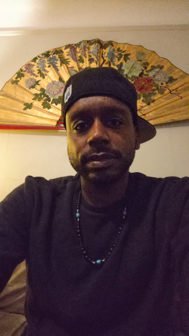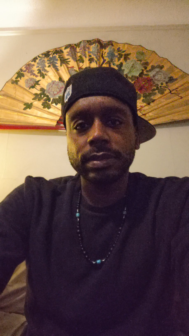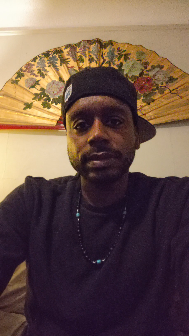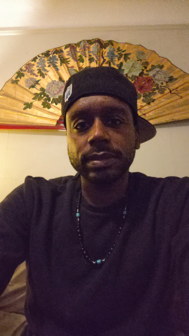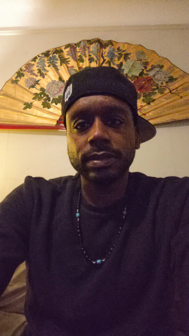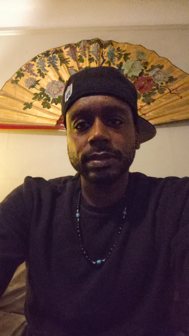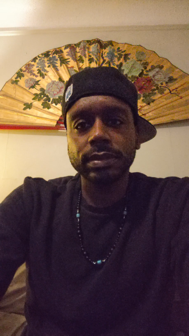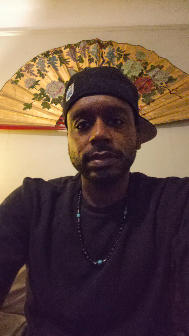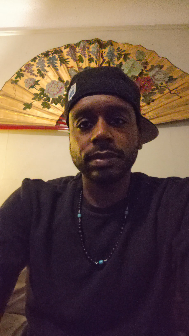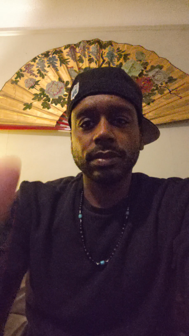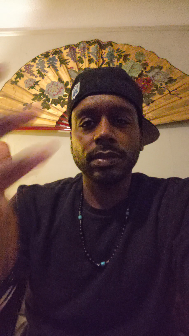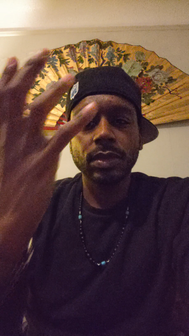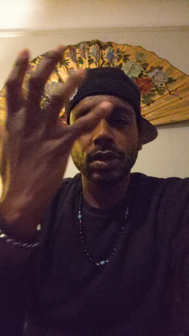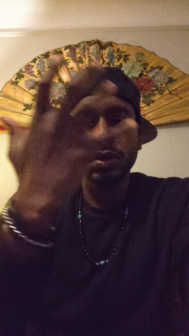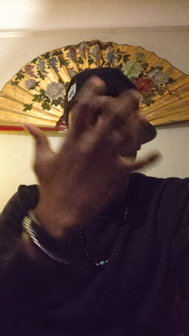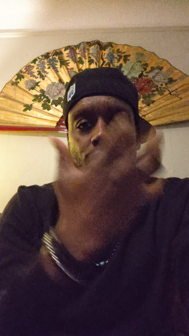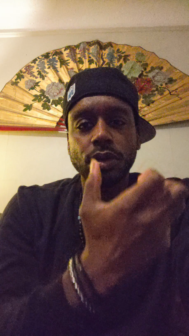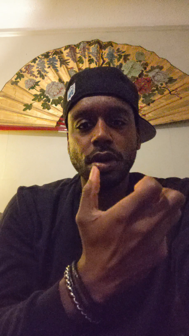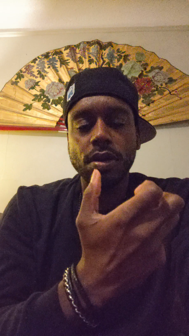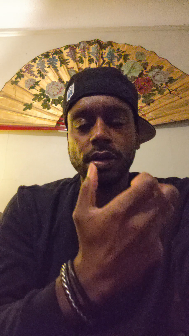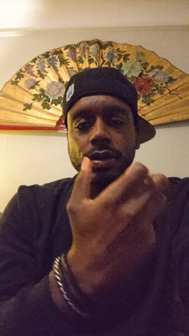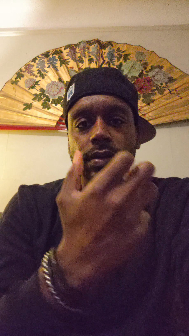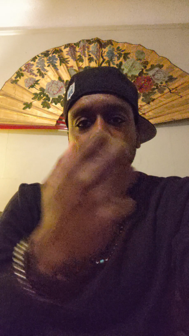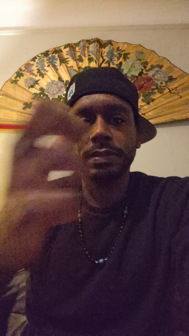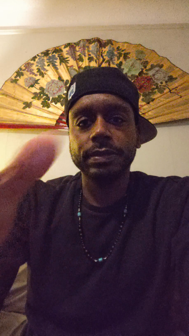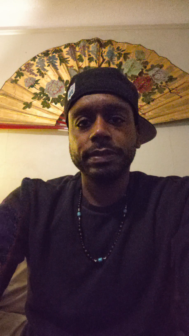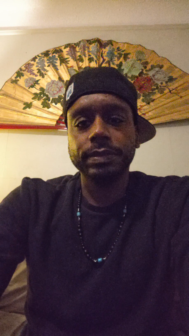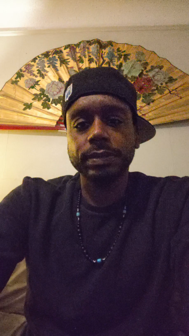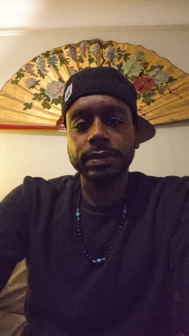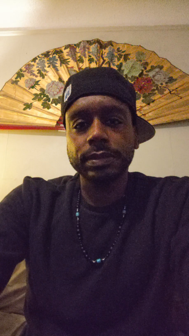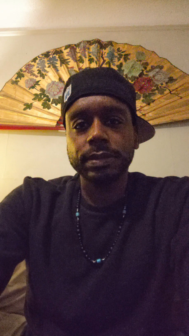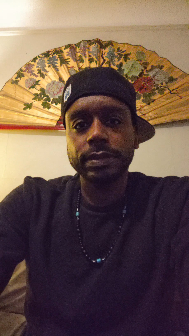dark